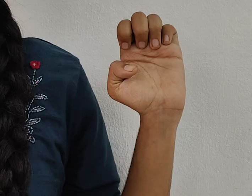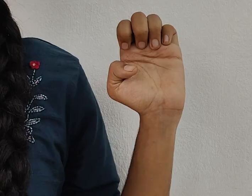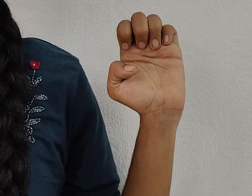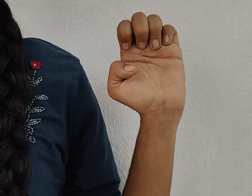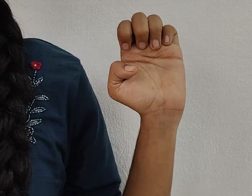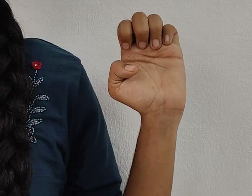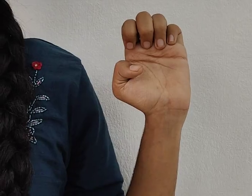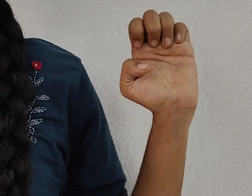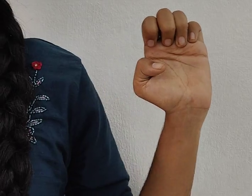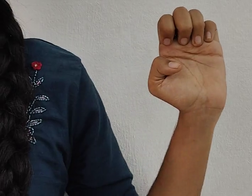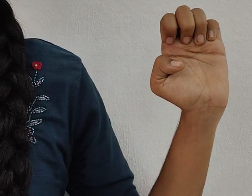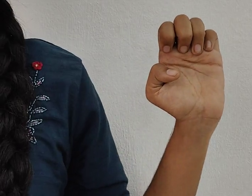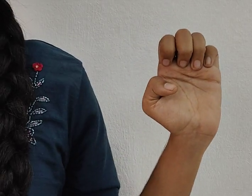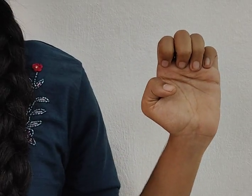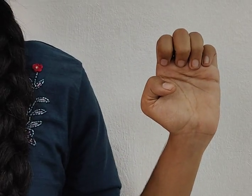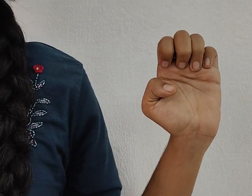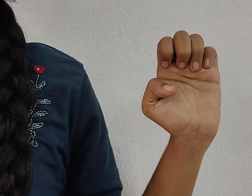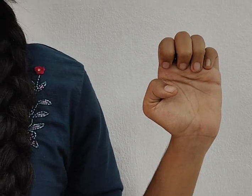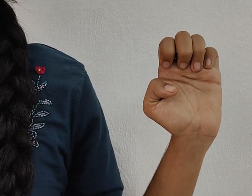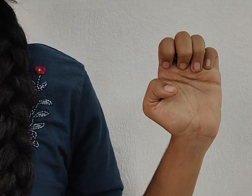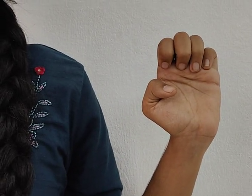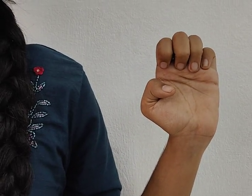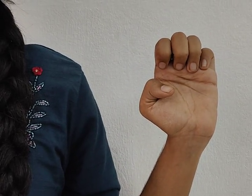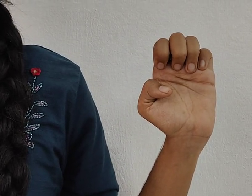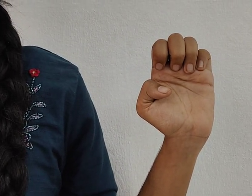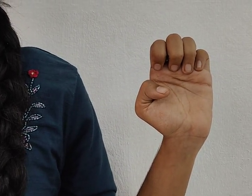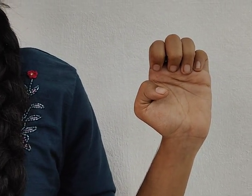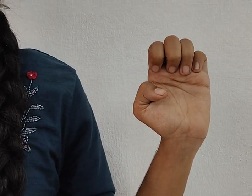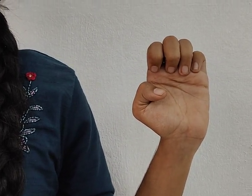ഈ